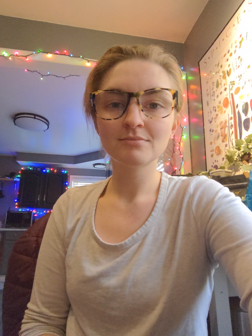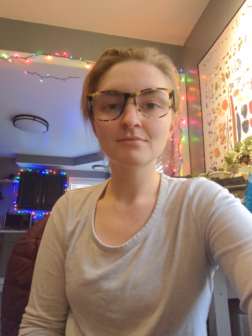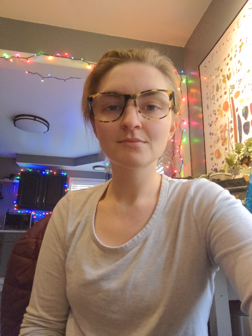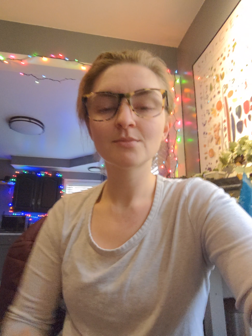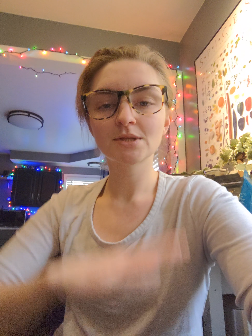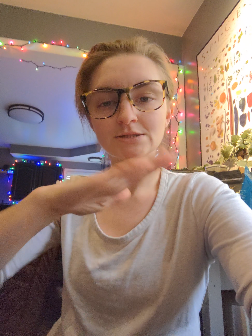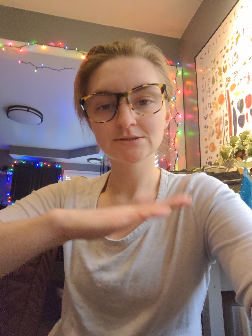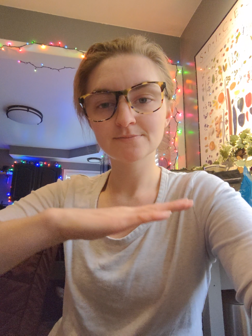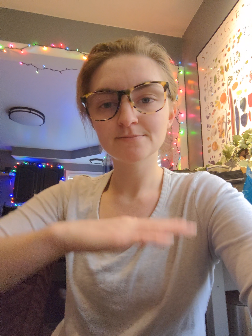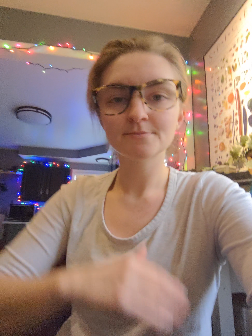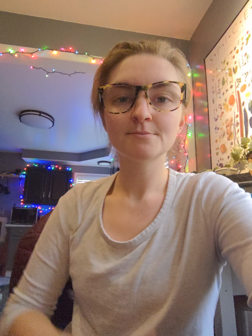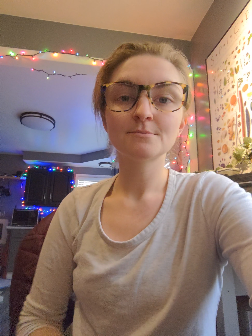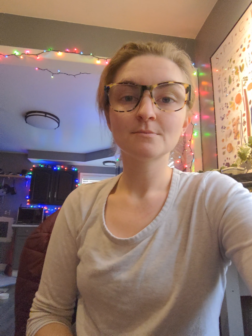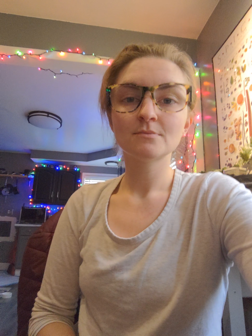table